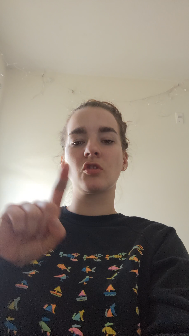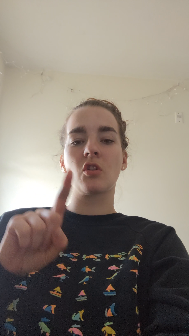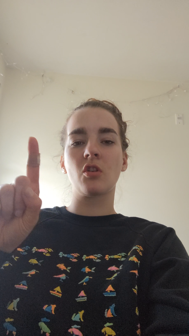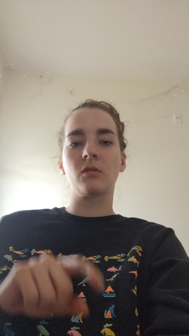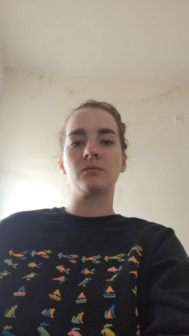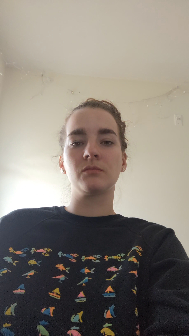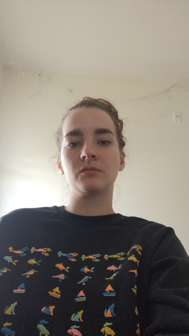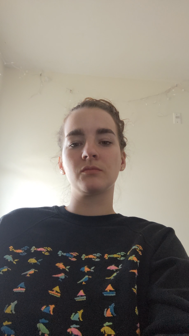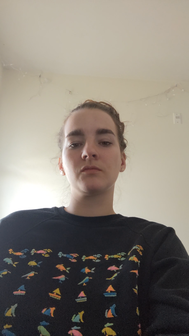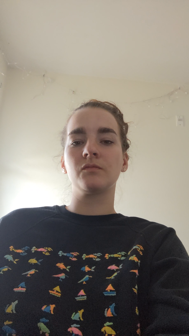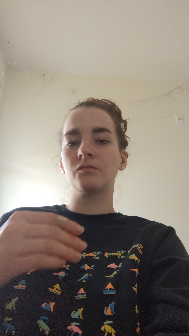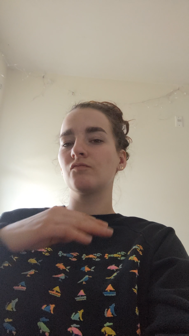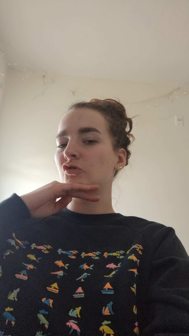full